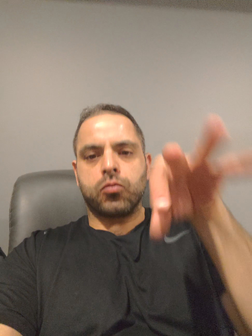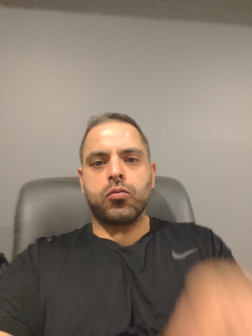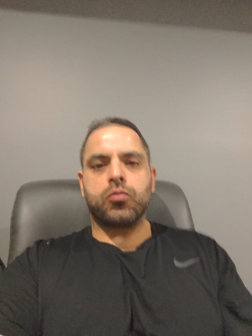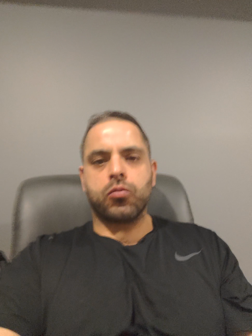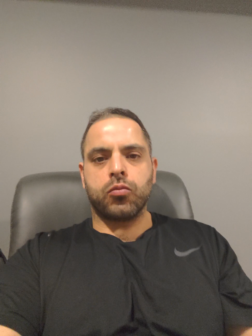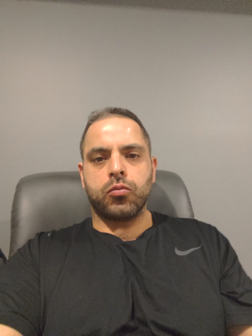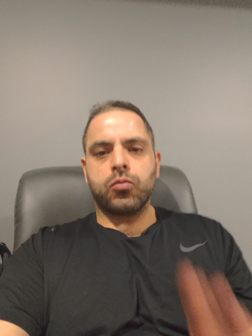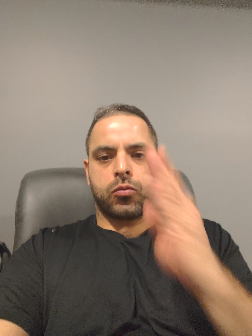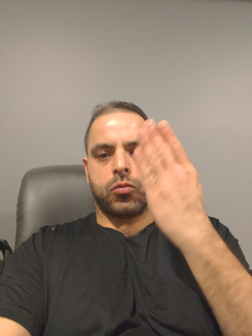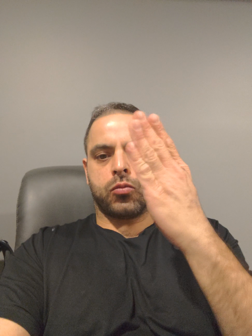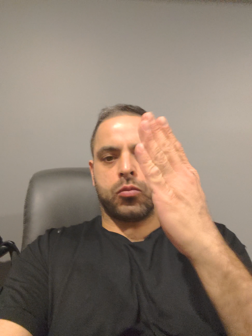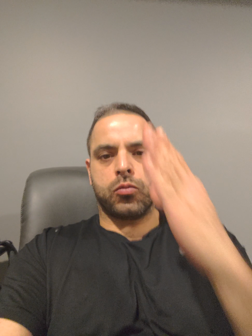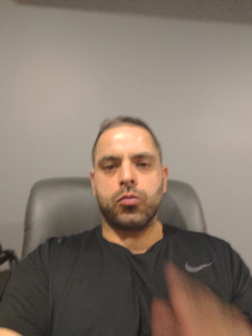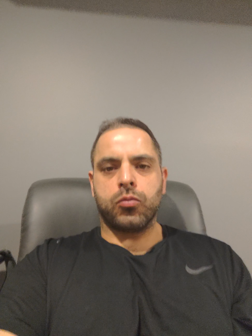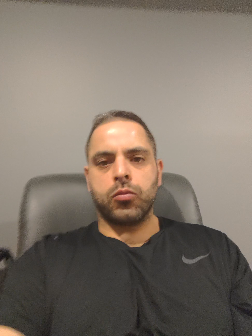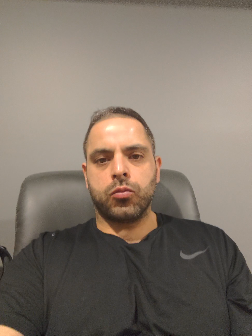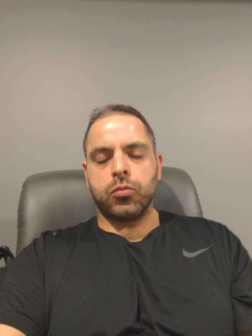blue